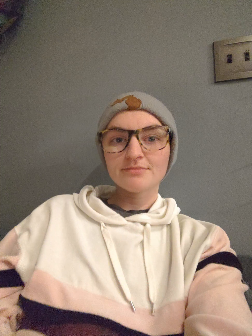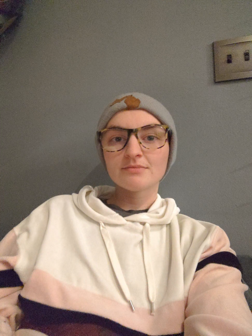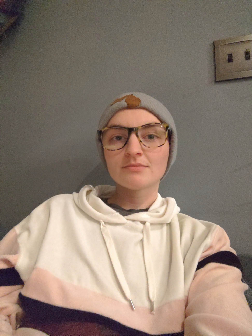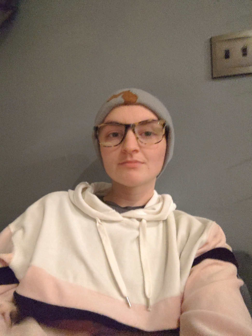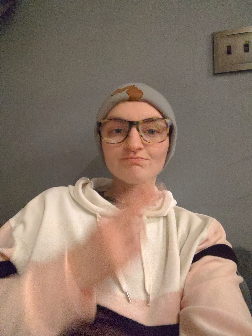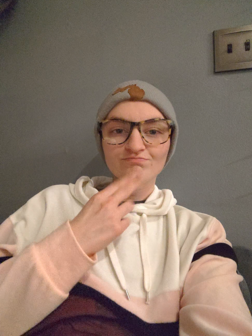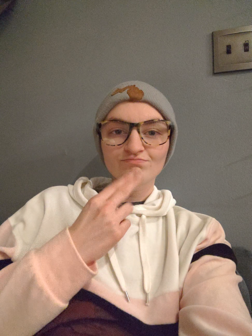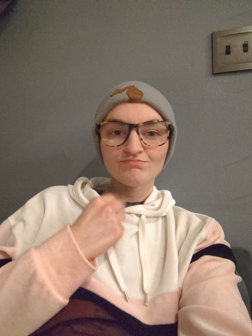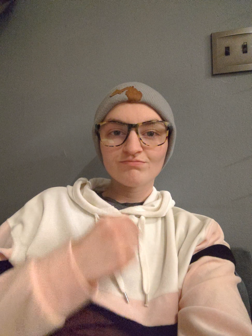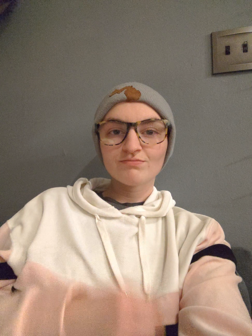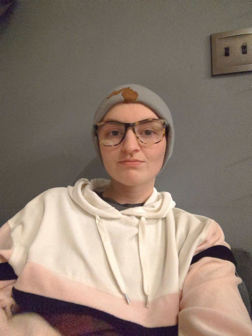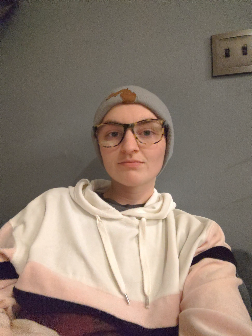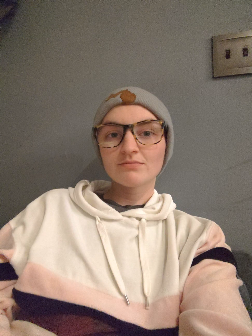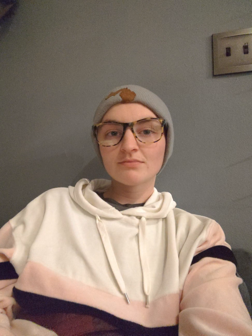cute